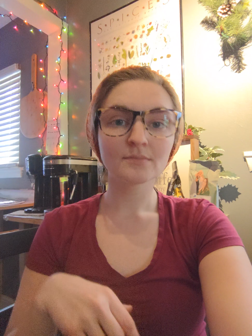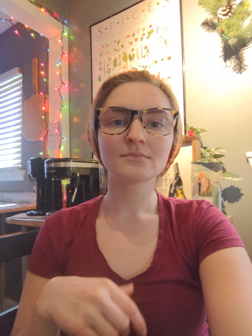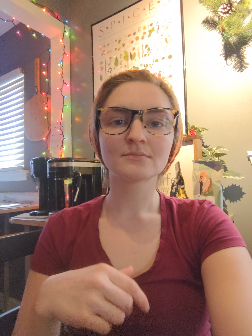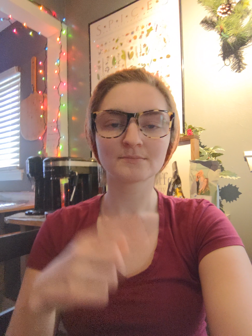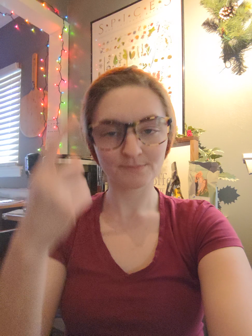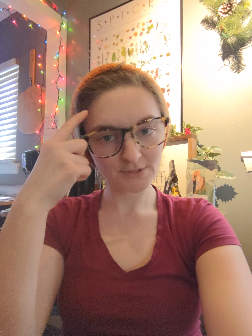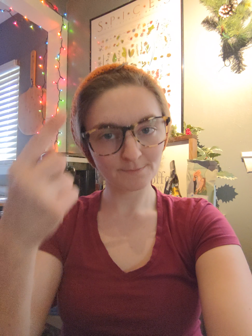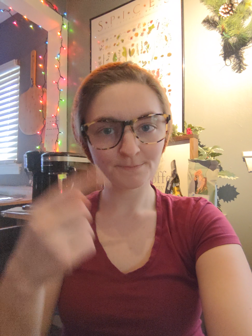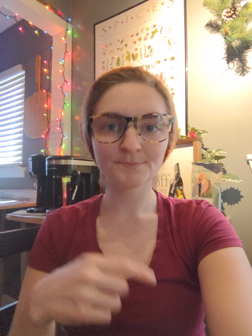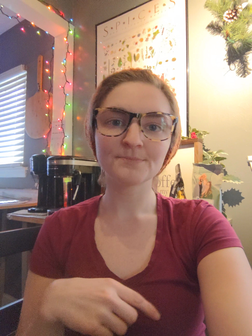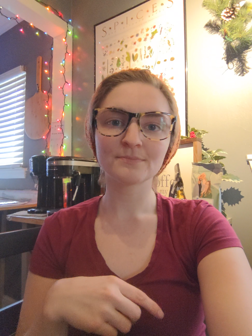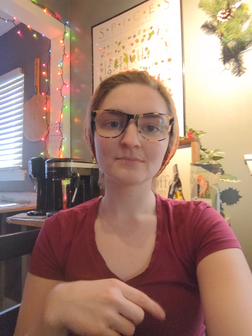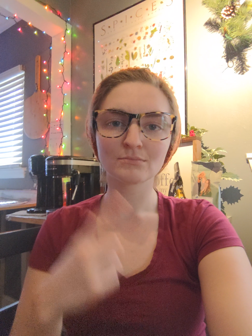penny